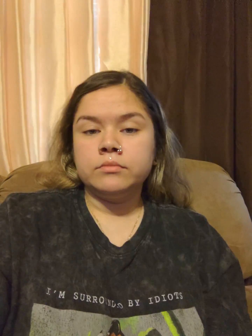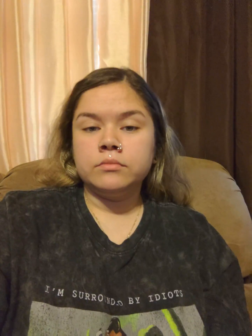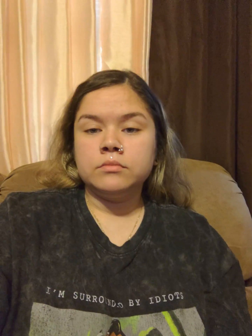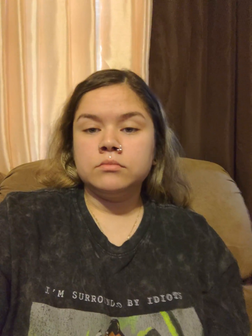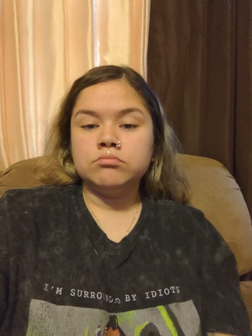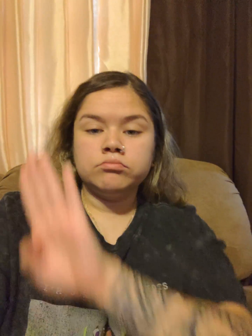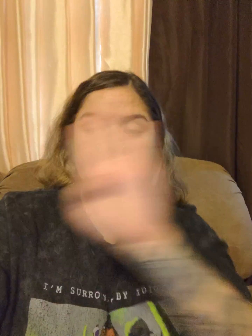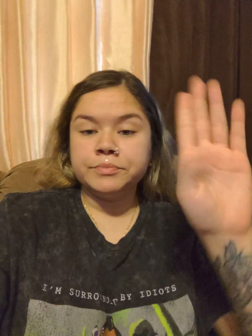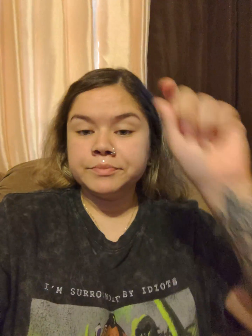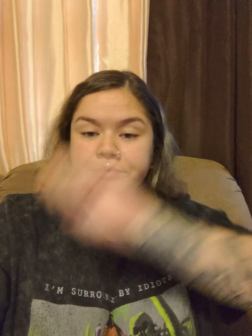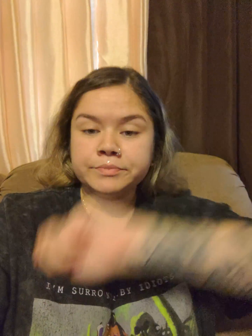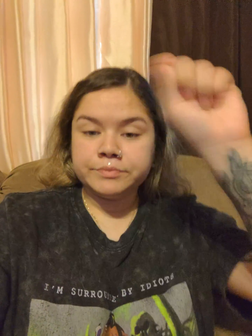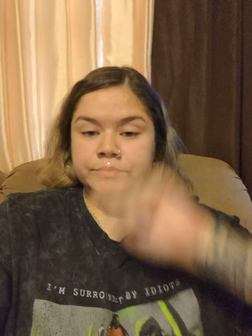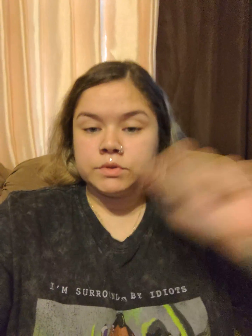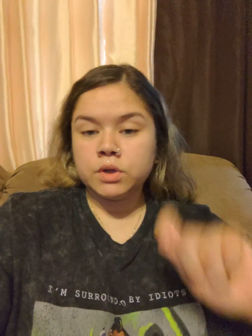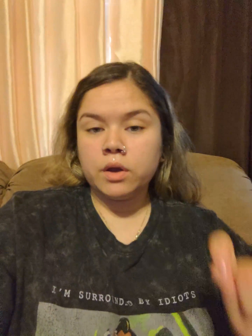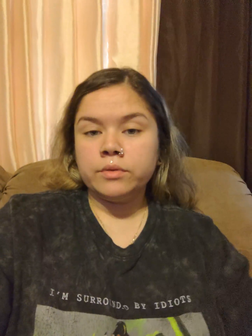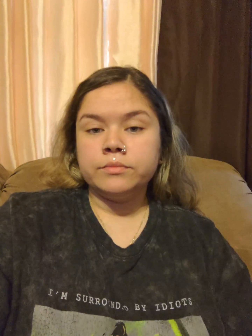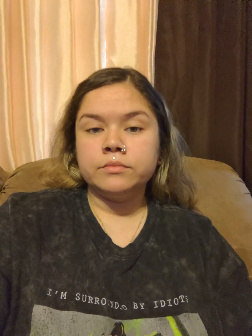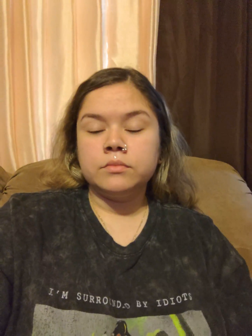chalk